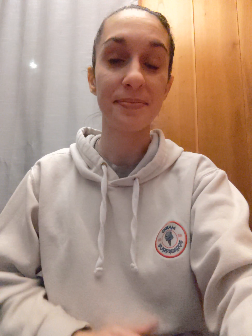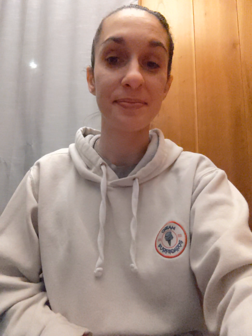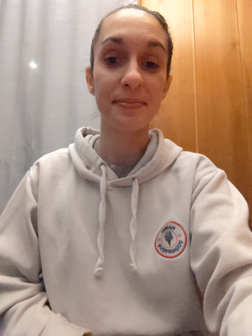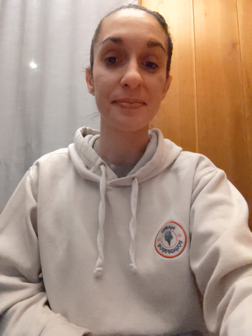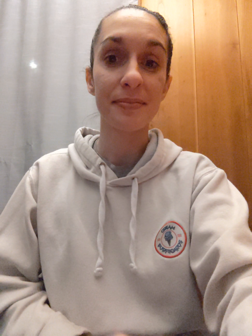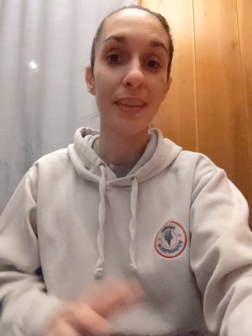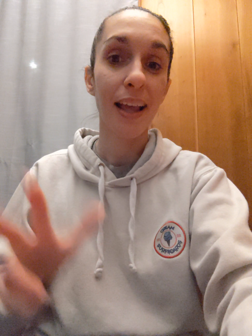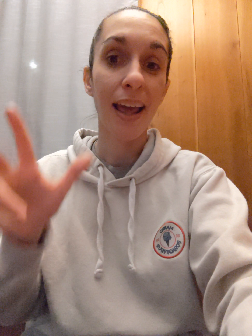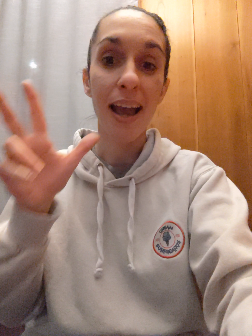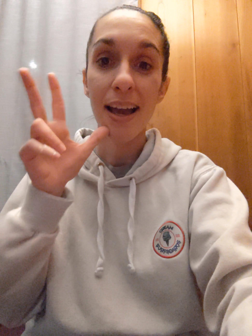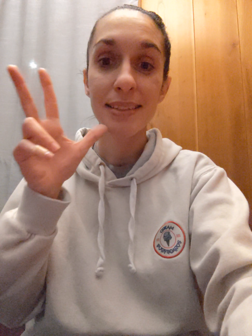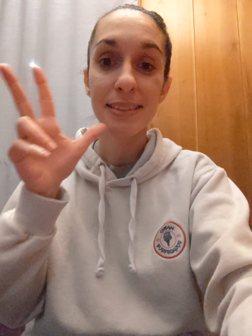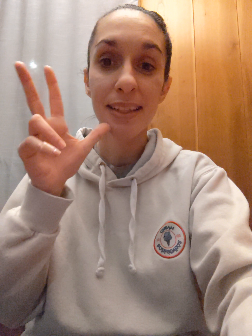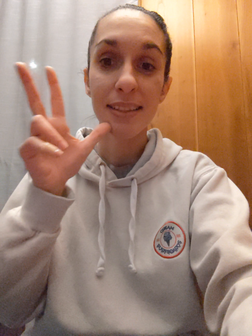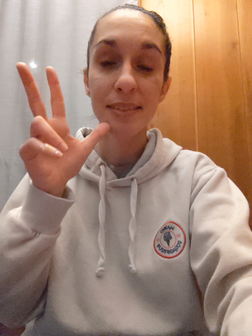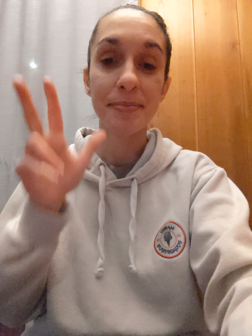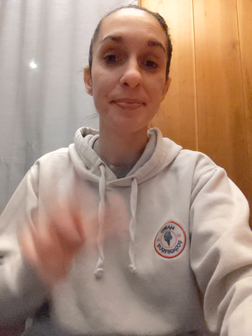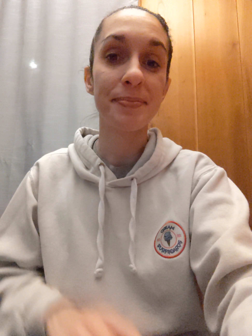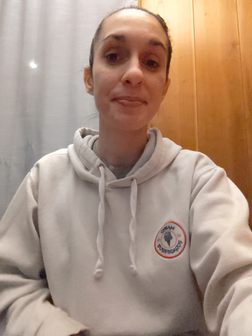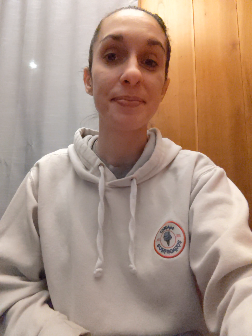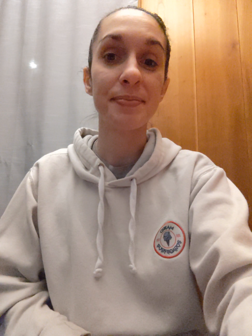hen